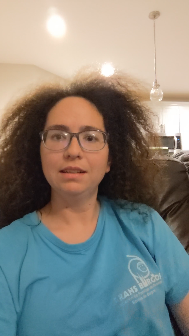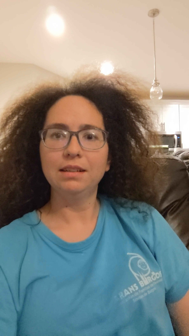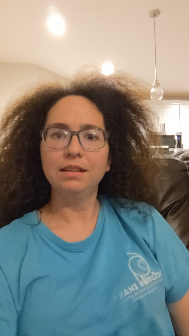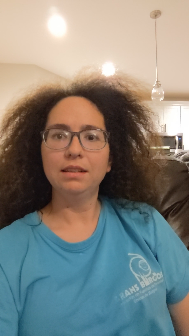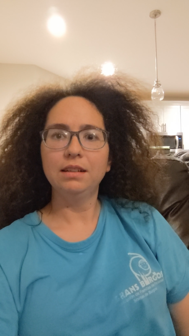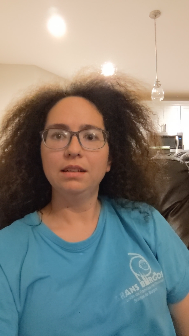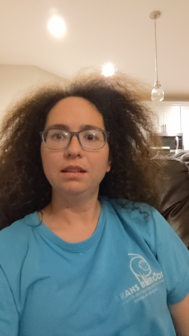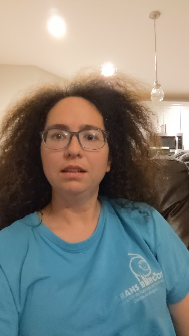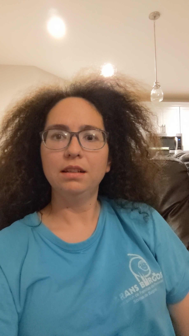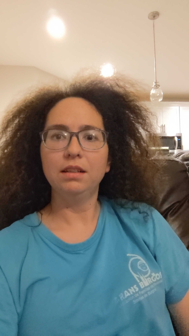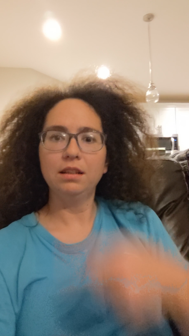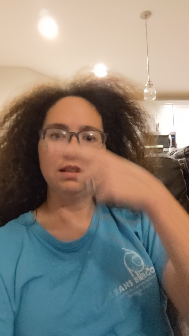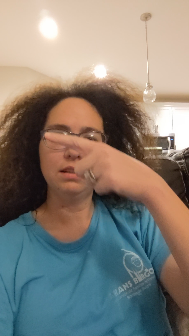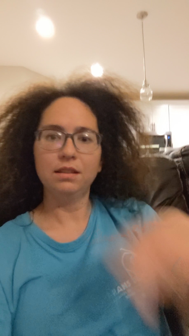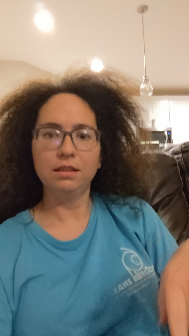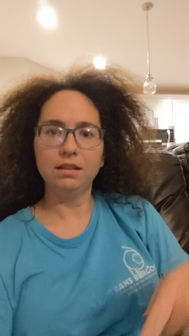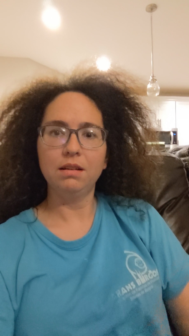cut